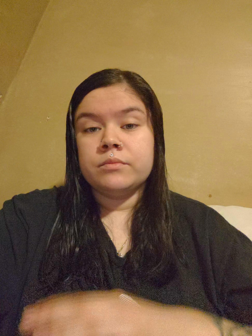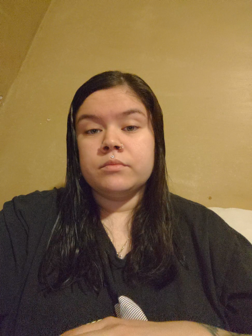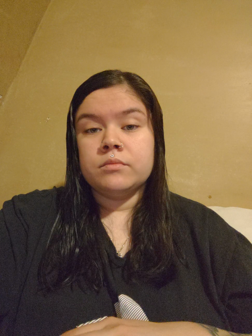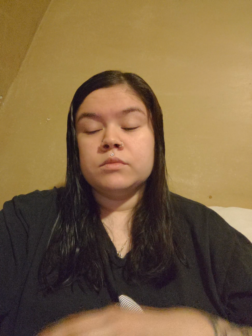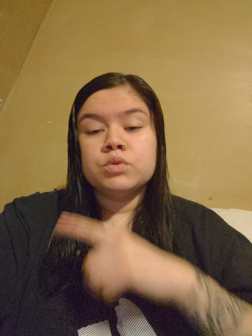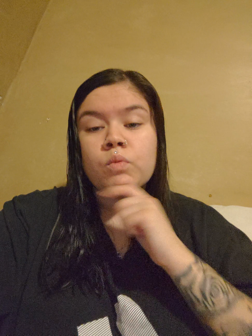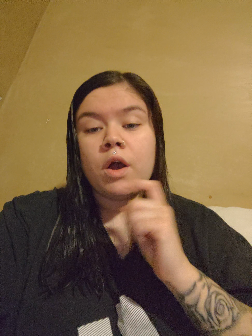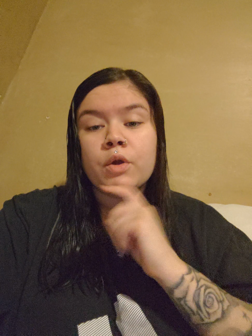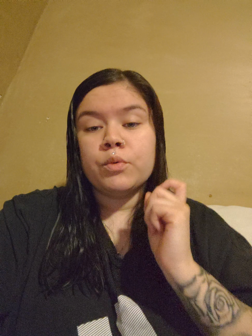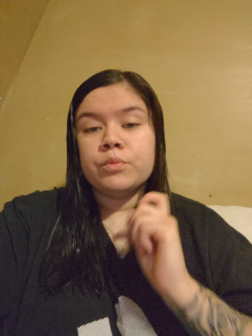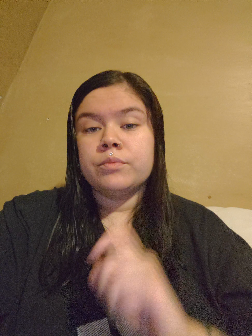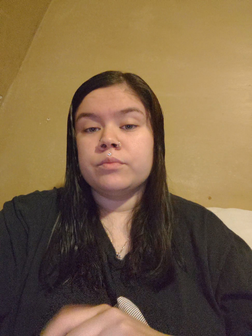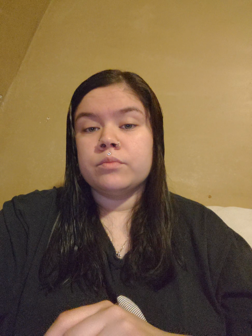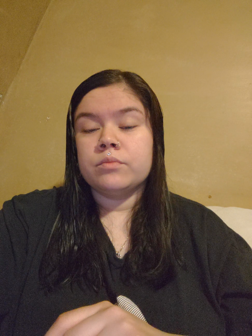dryer